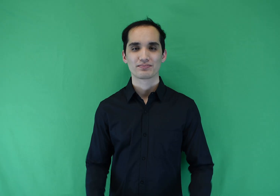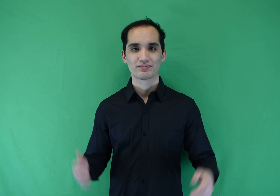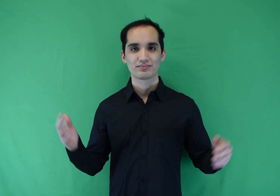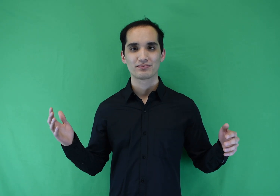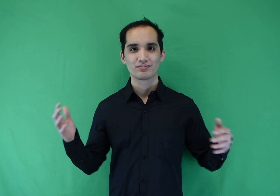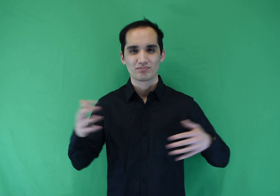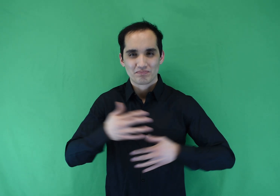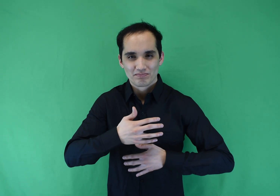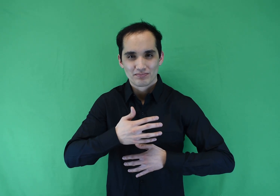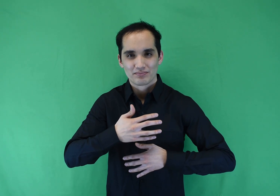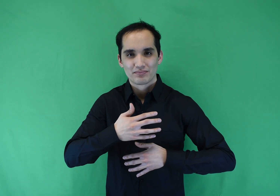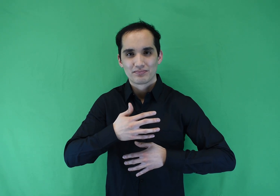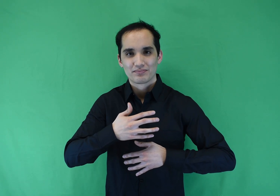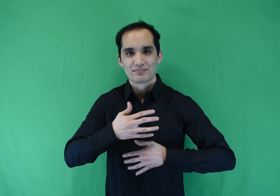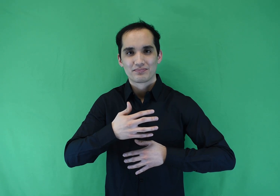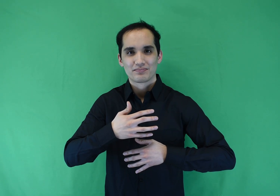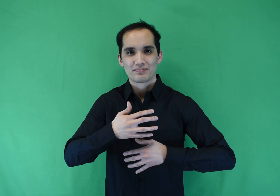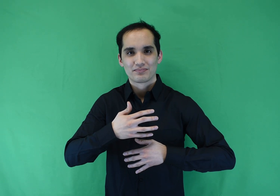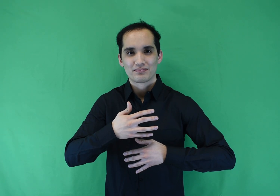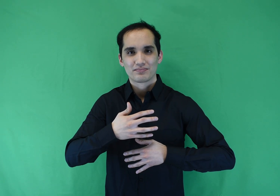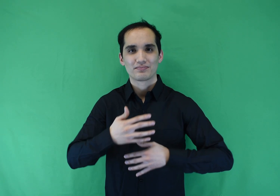opresión en pecho